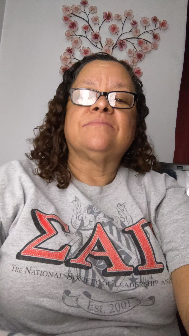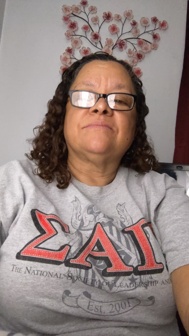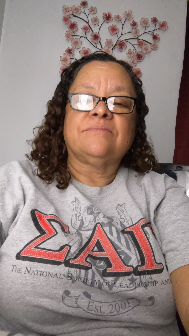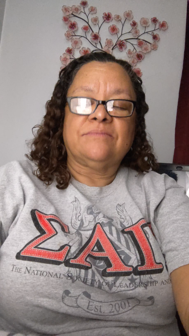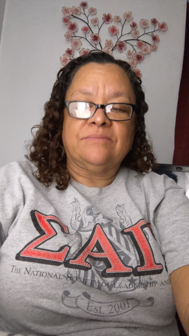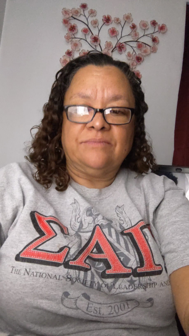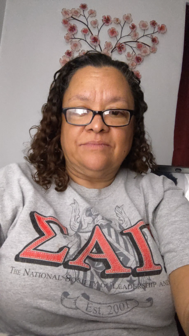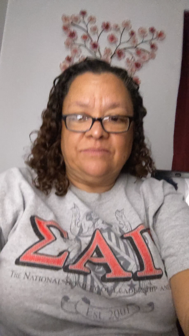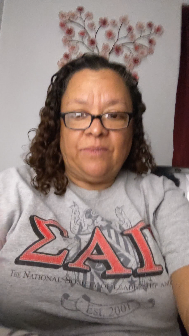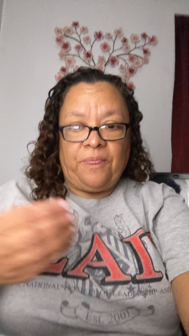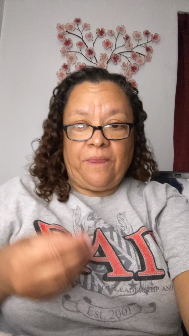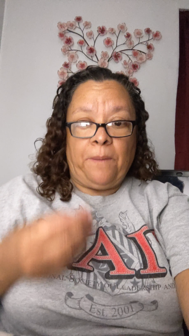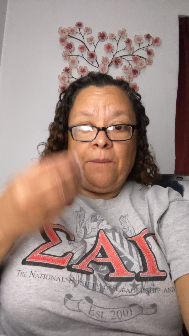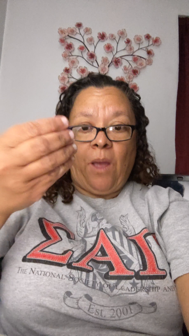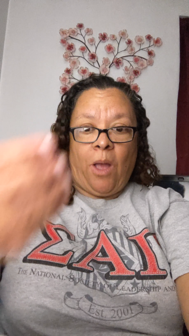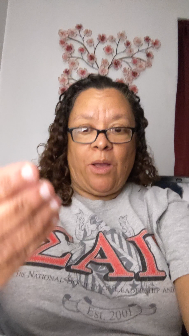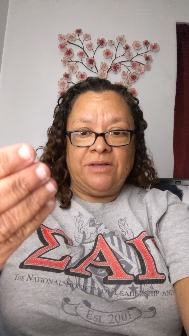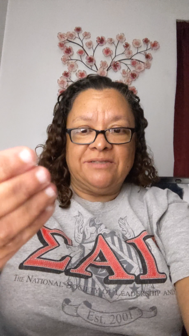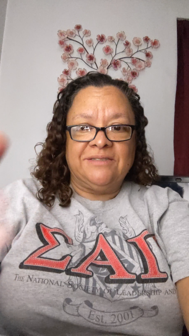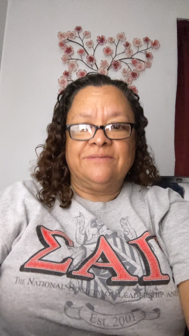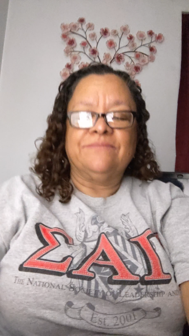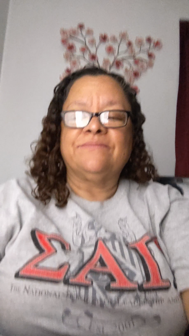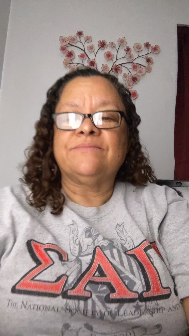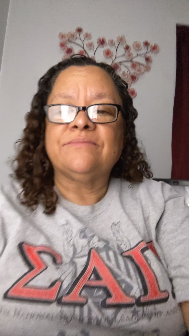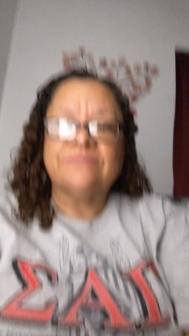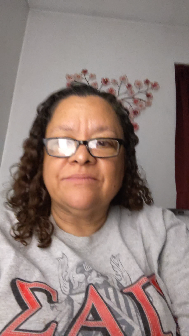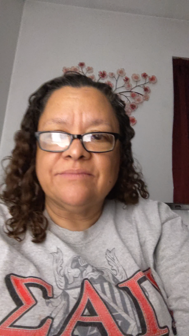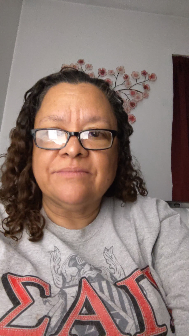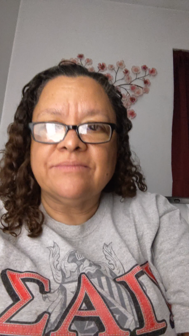buy